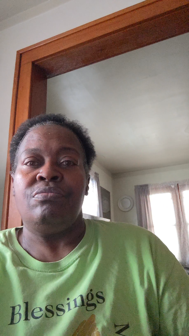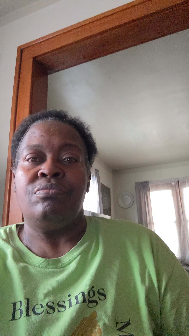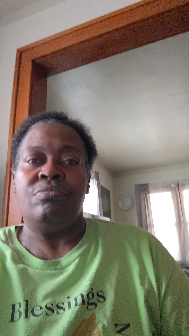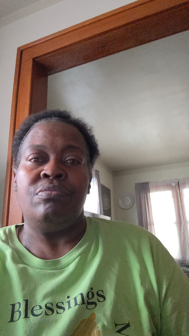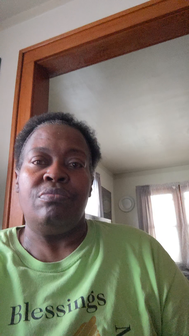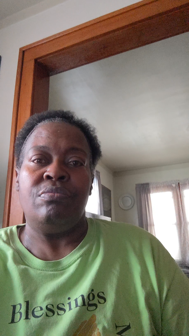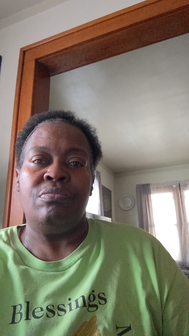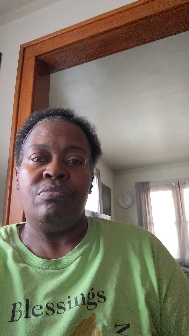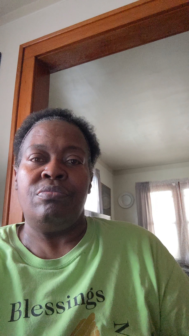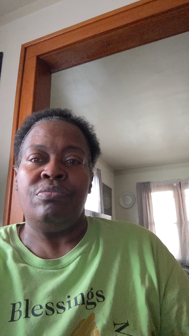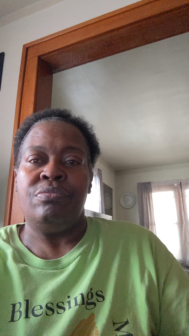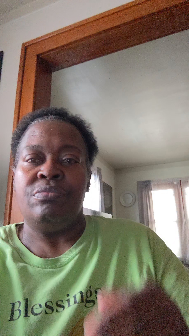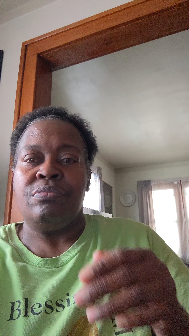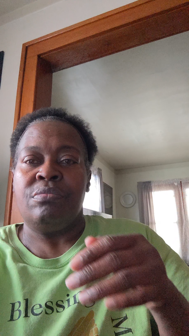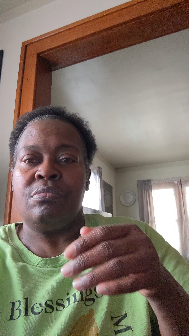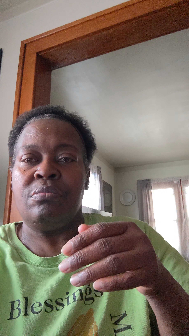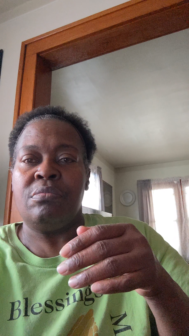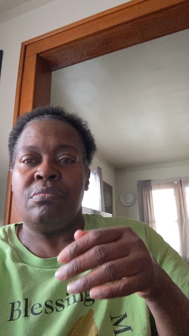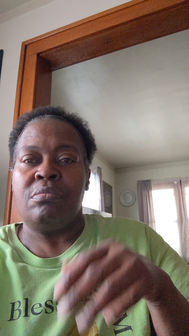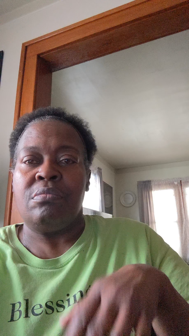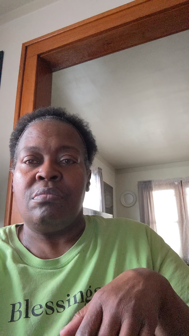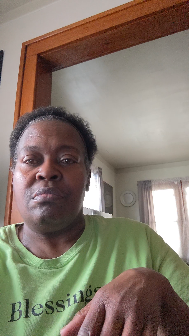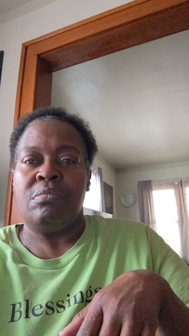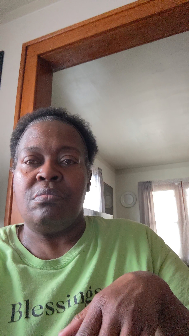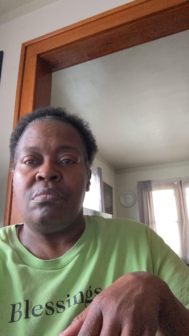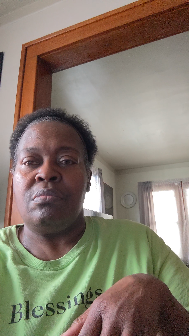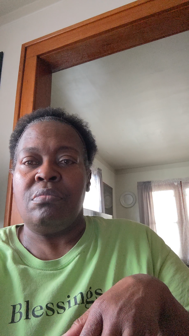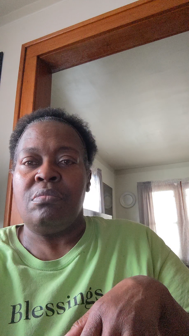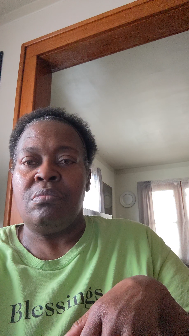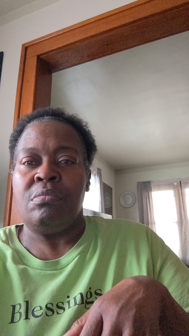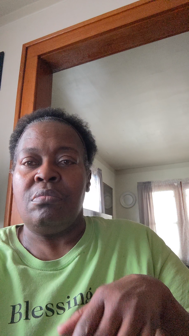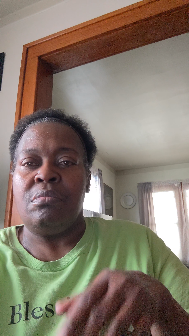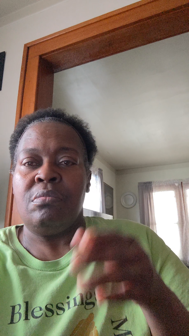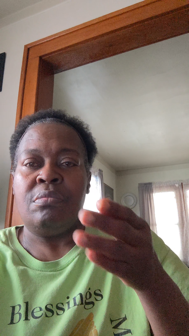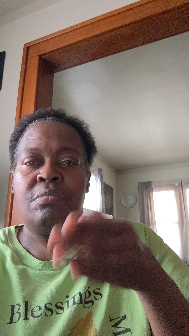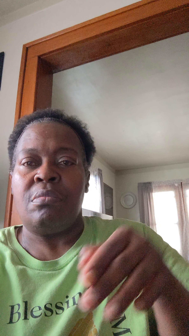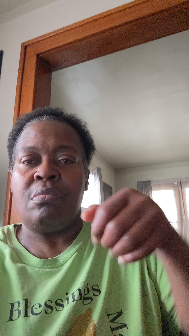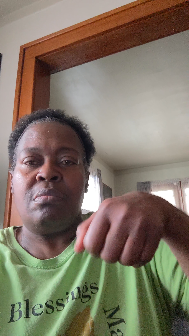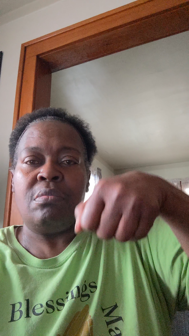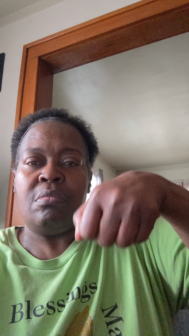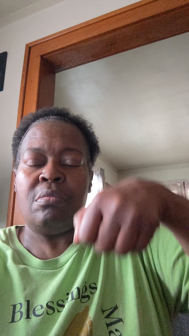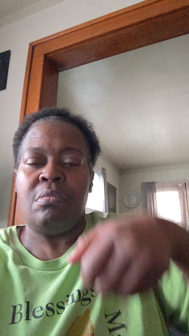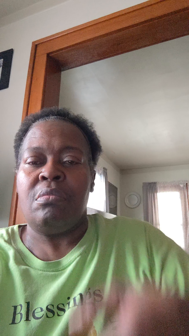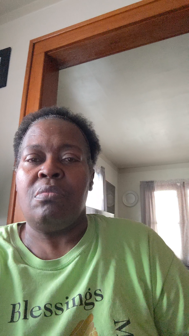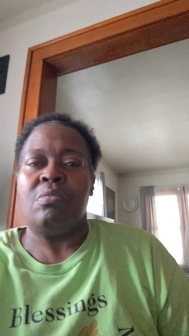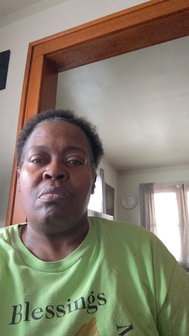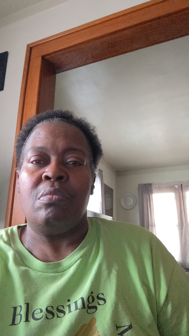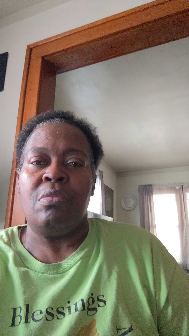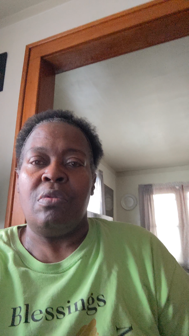basket